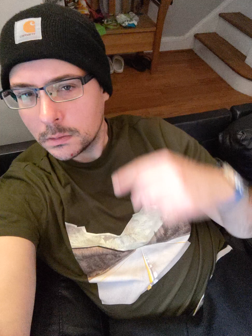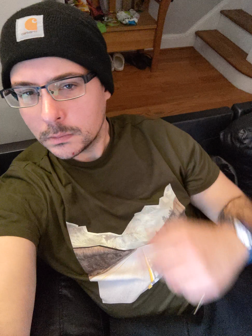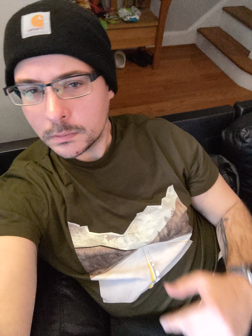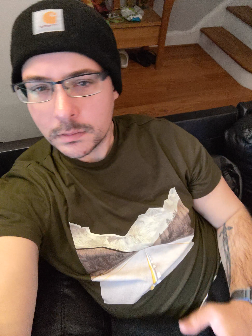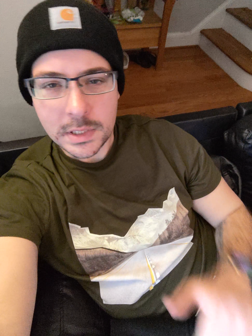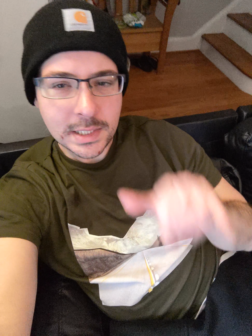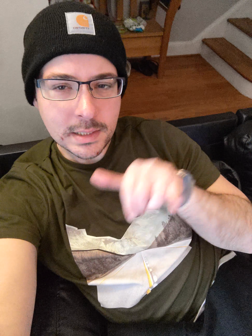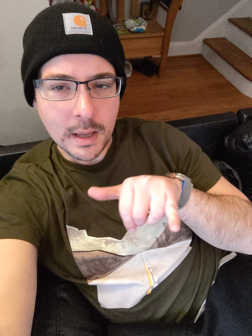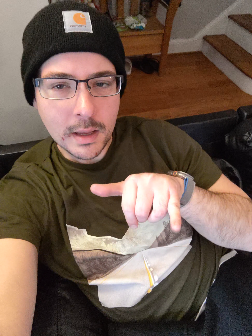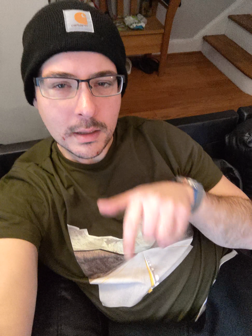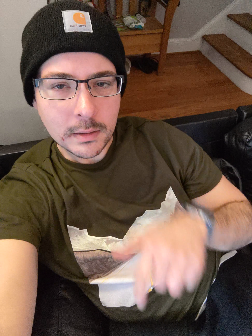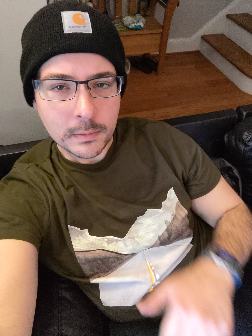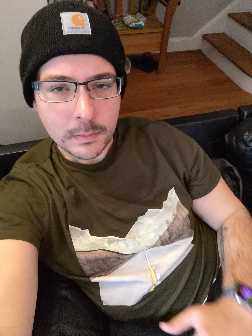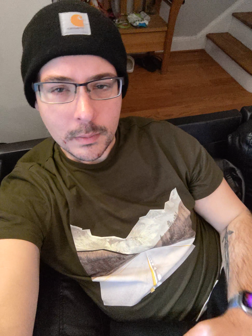stay